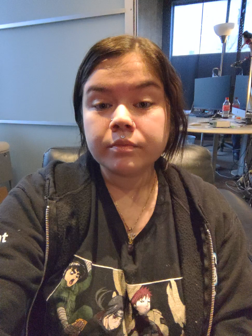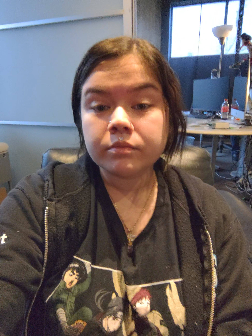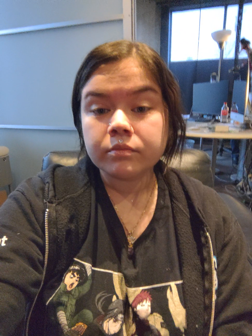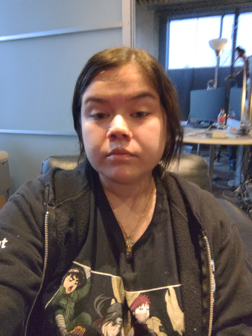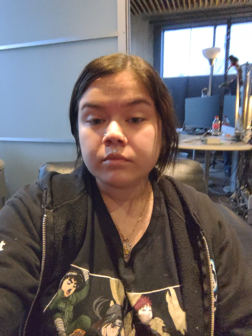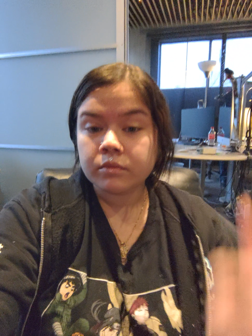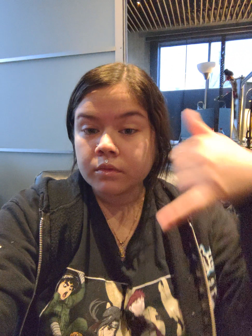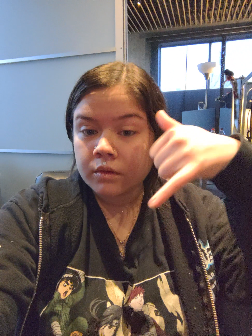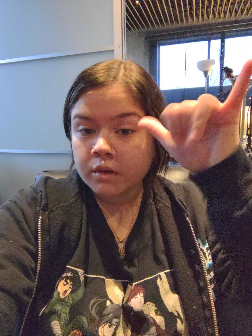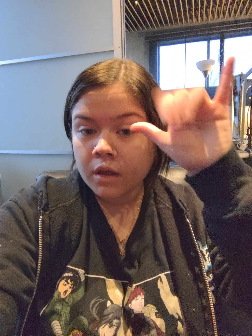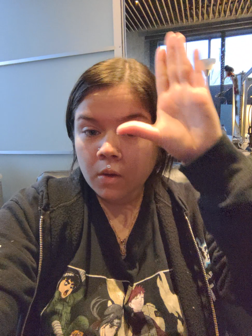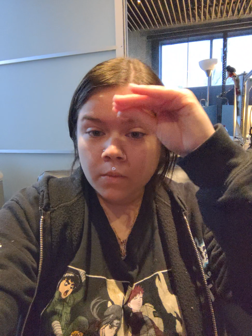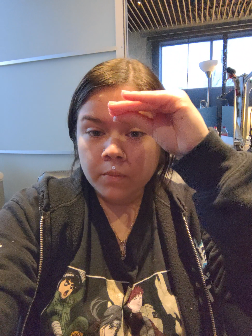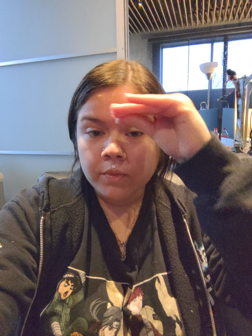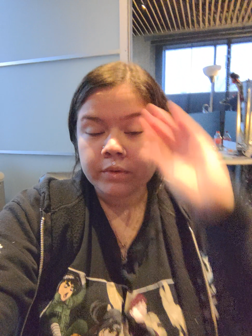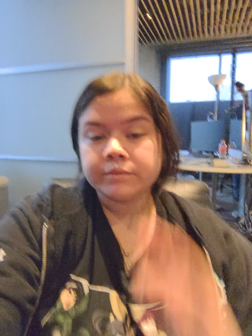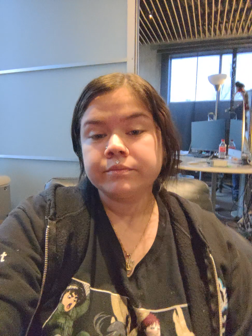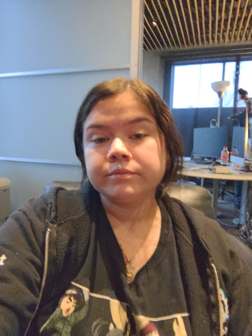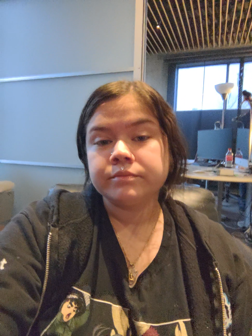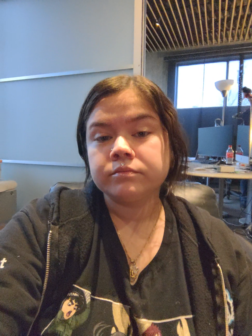cowboy